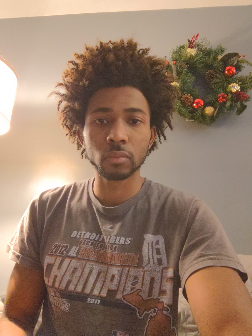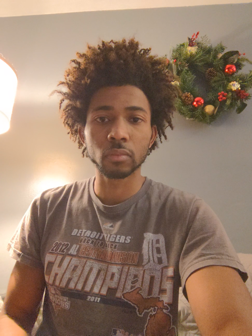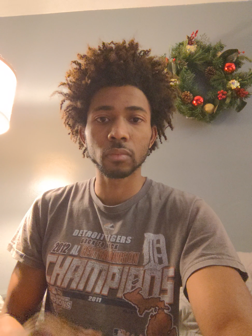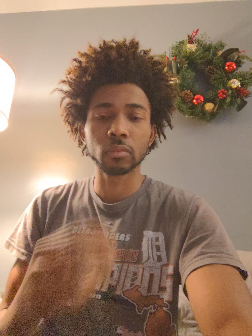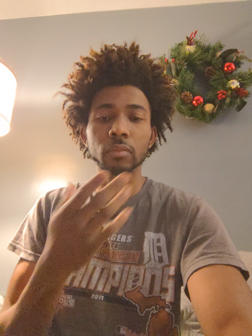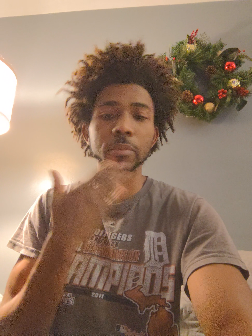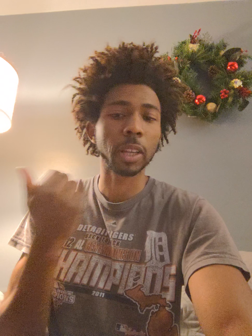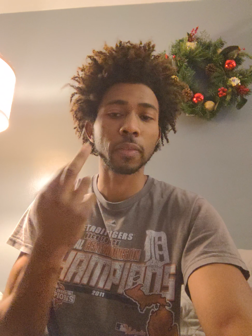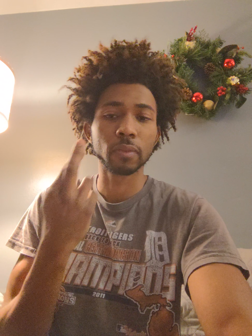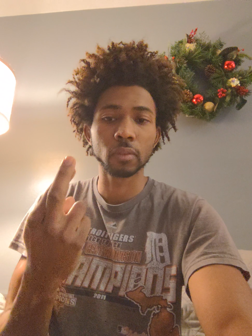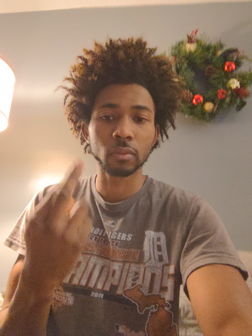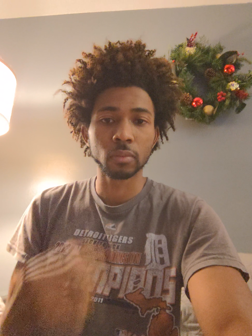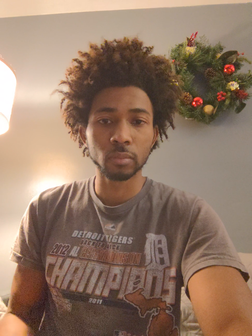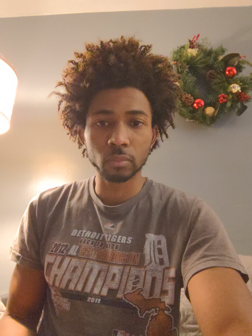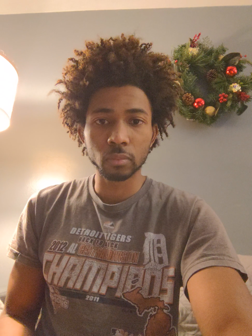beside